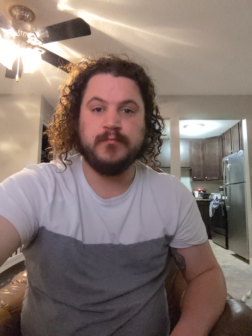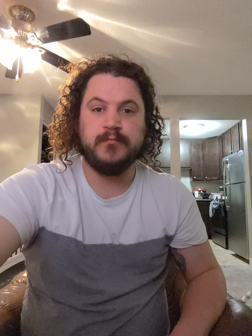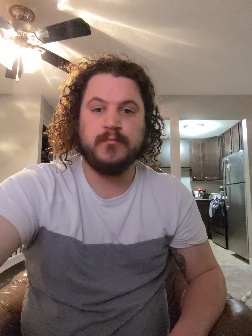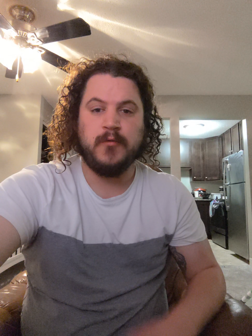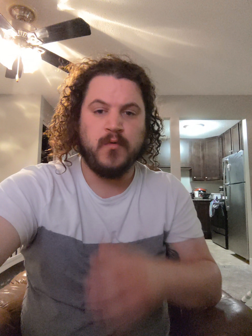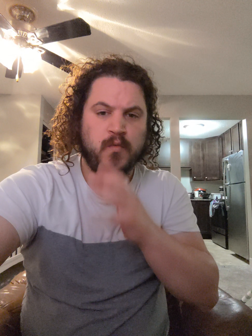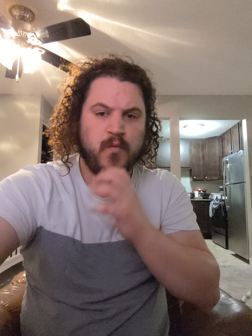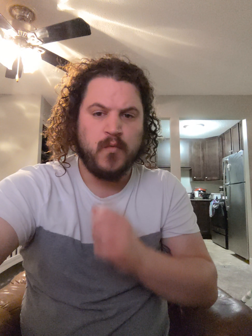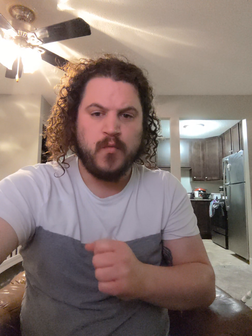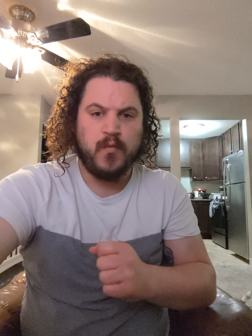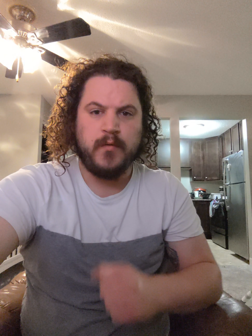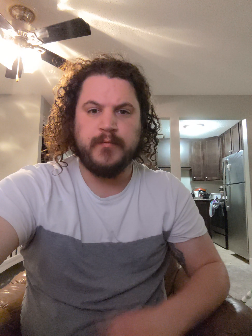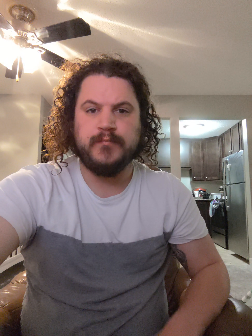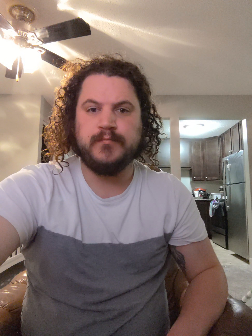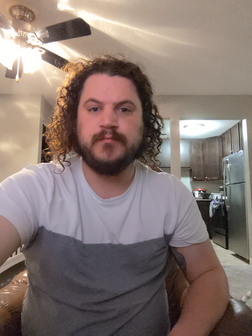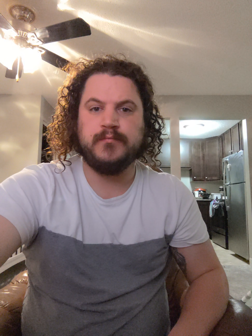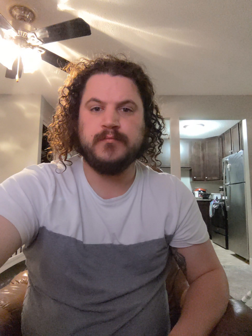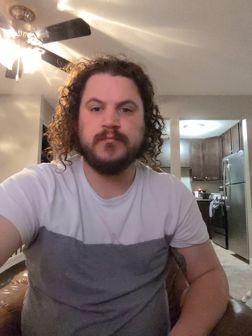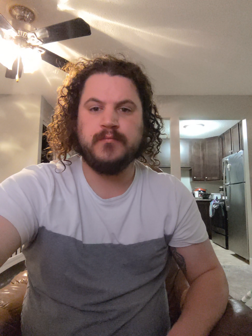old